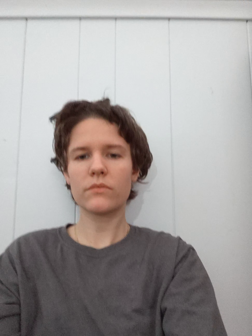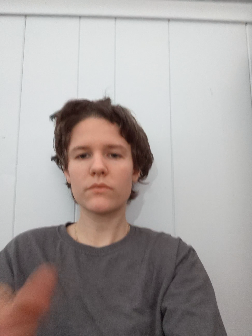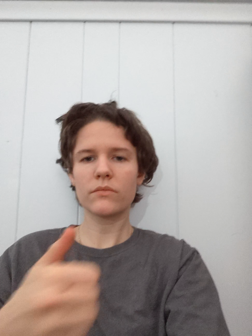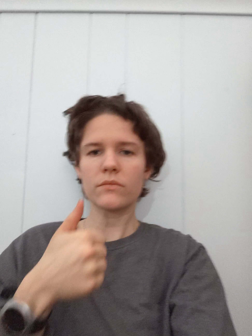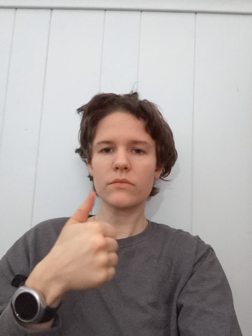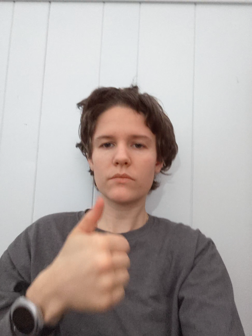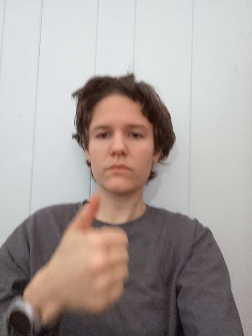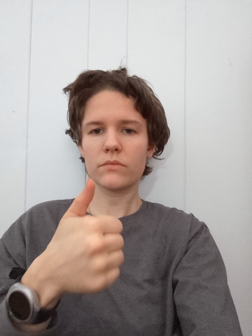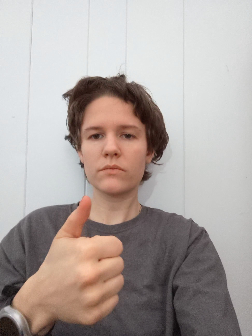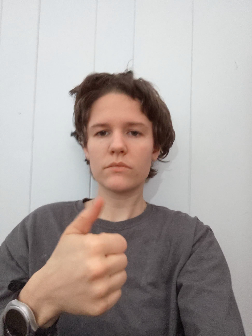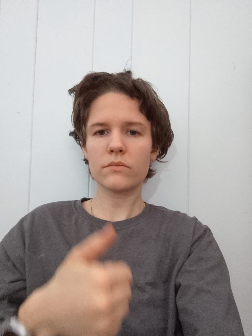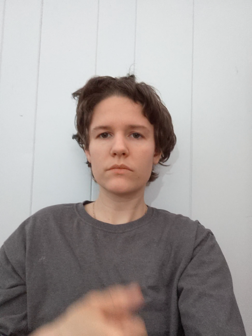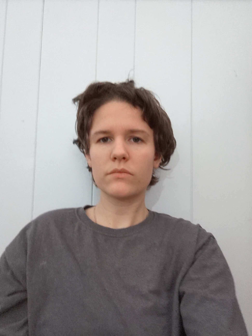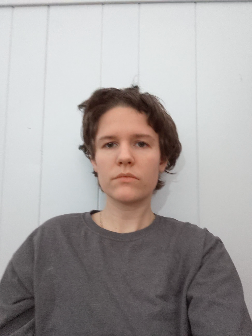yourself